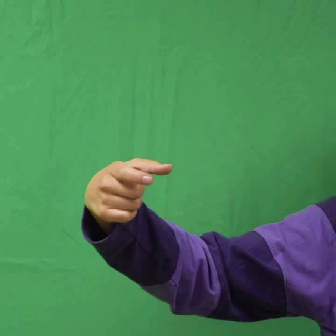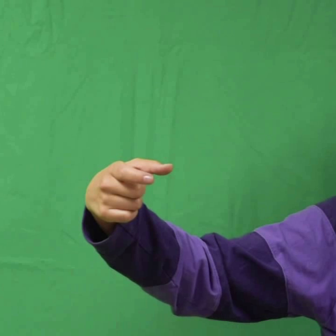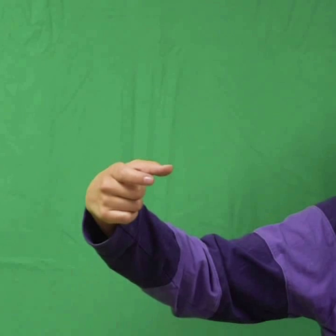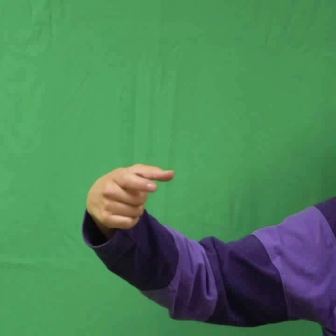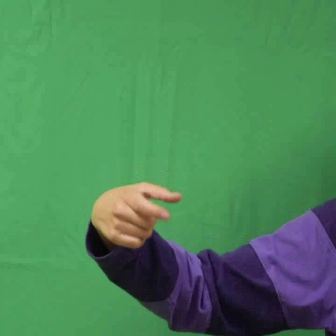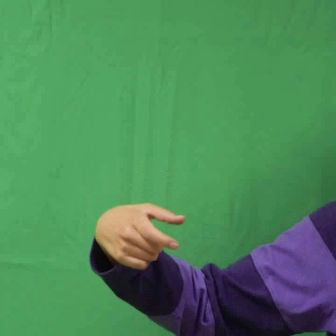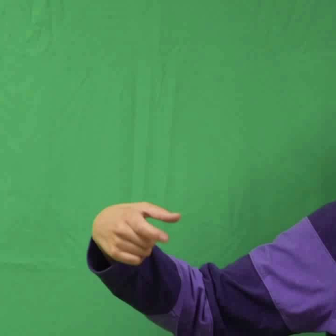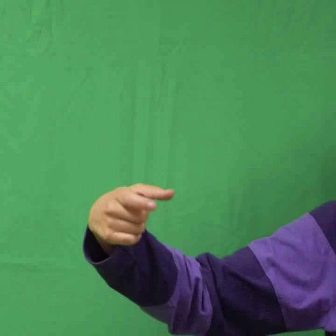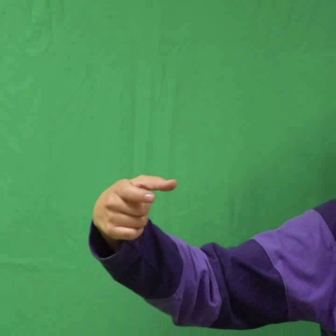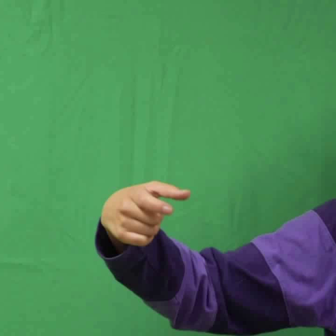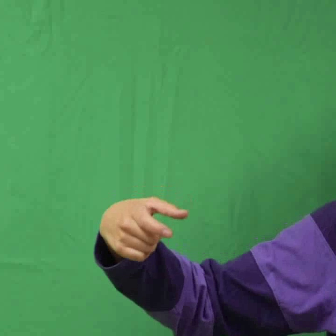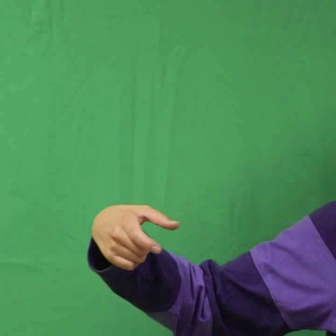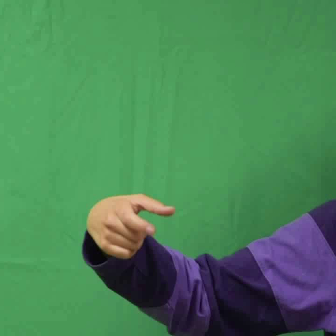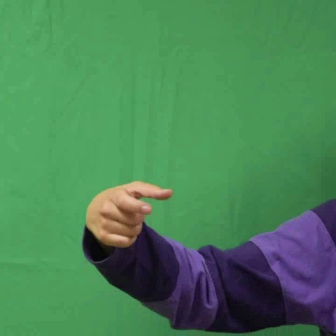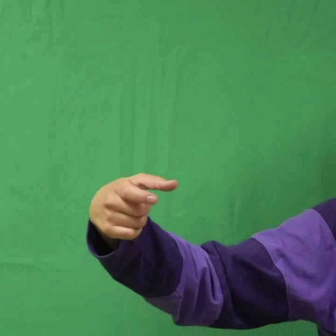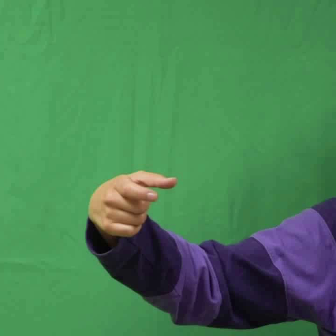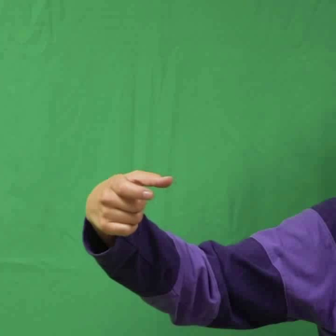X